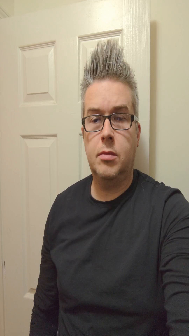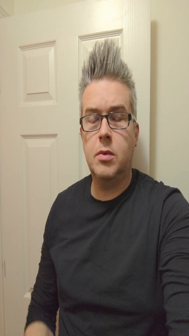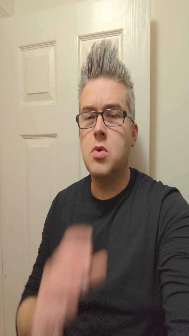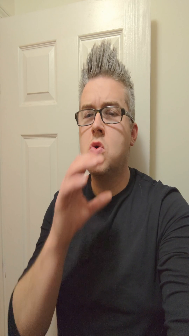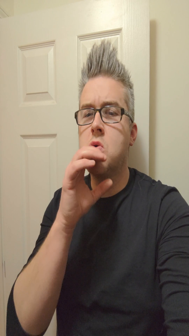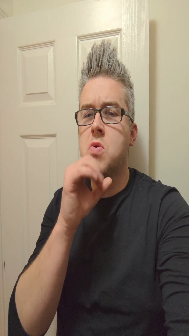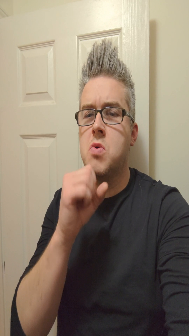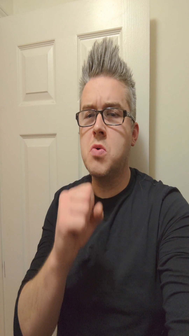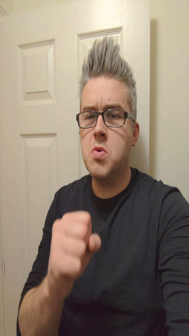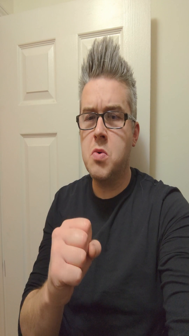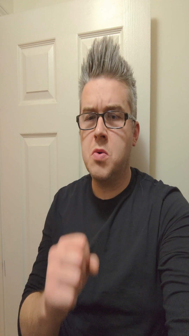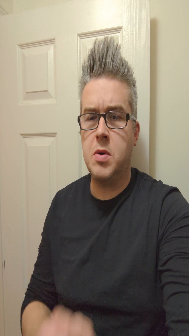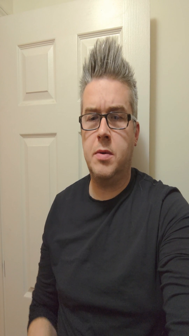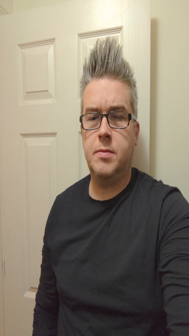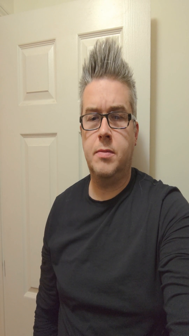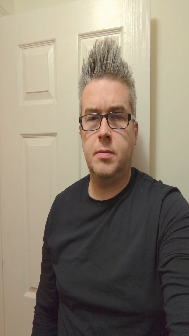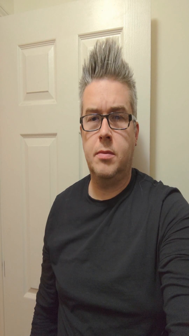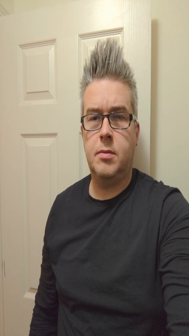old